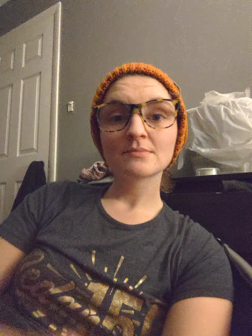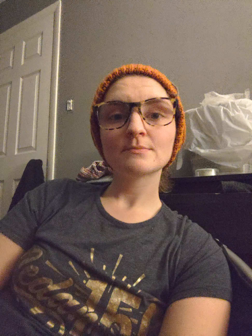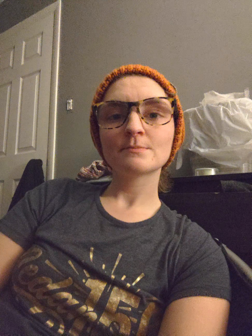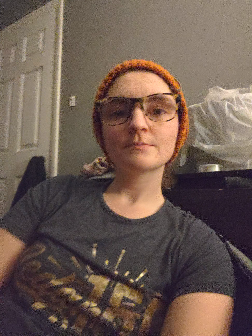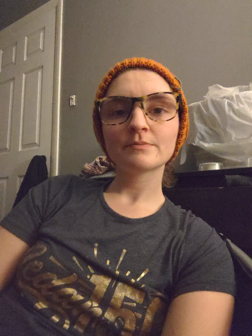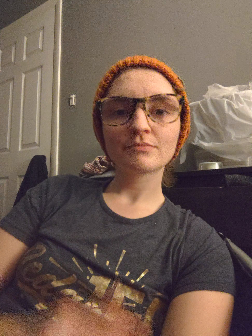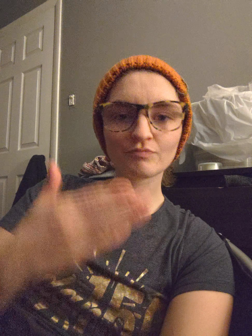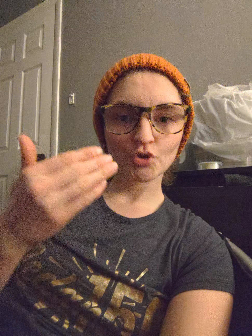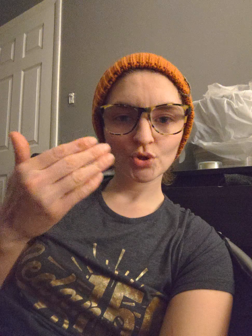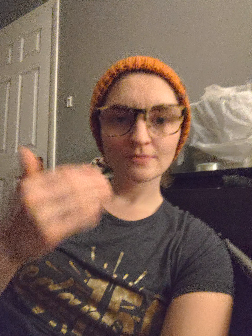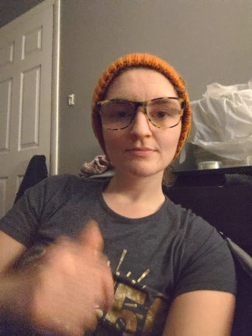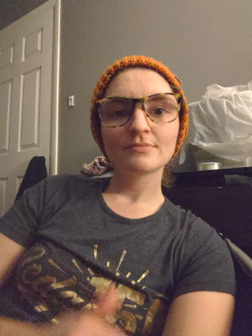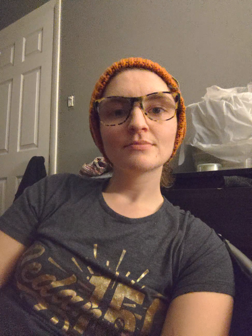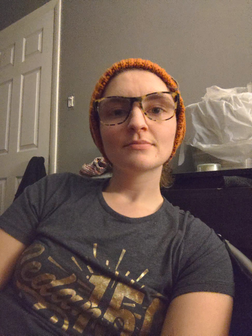flag